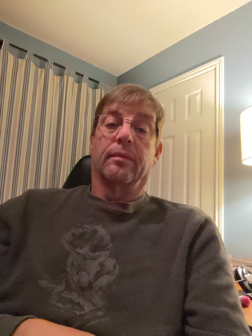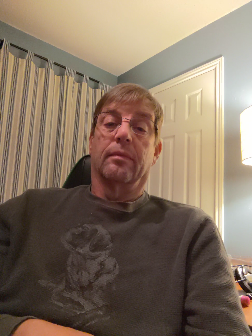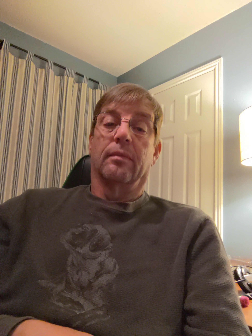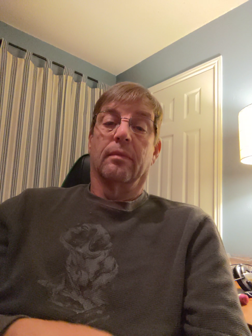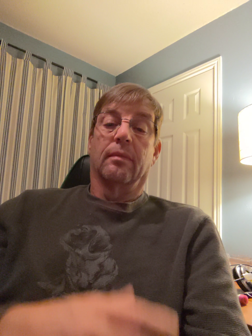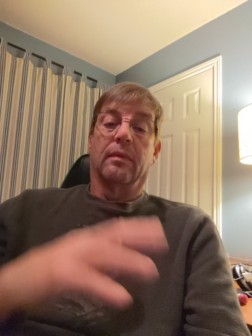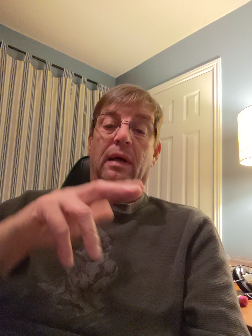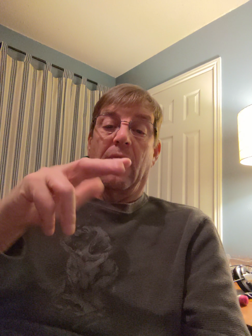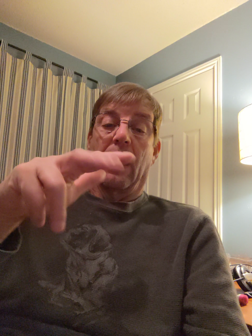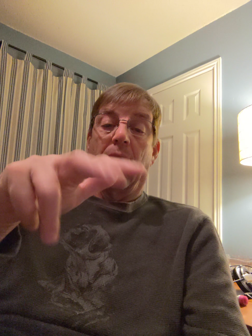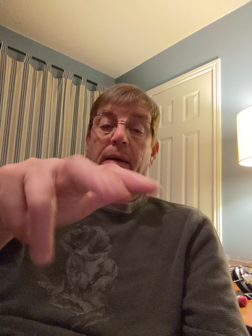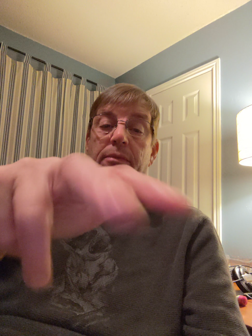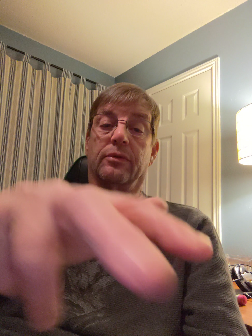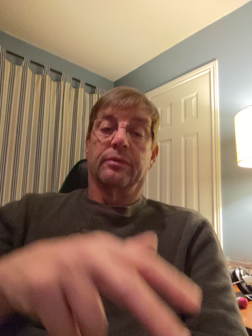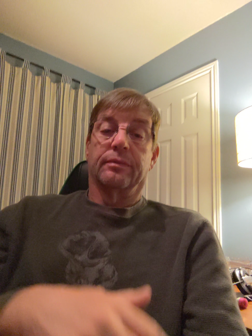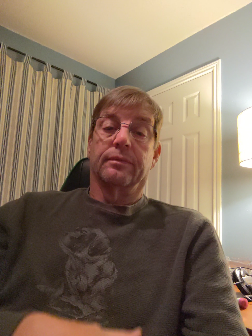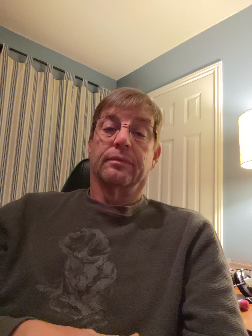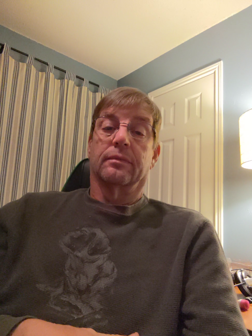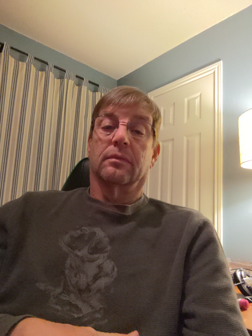helicopter